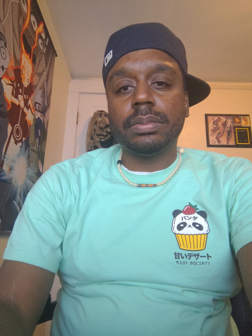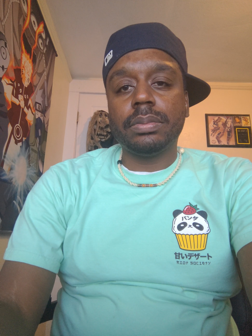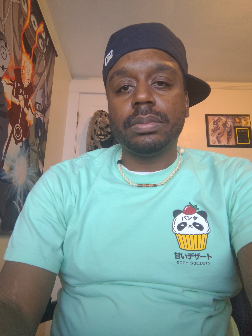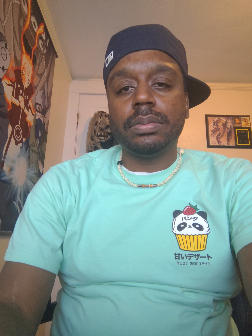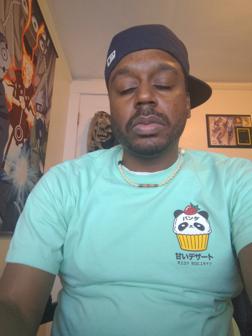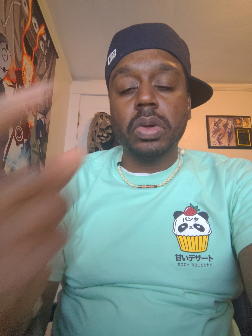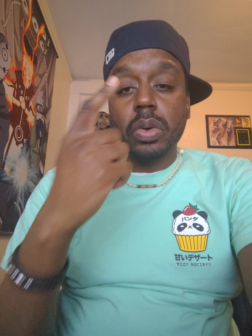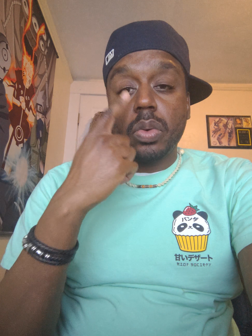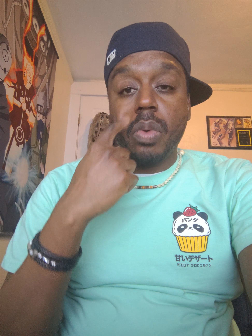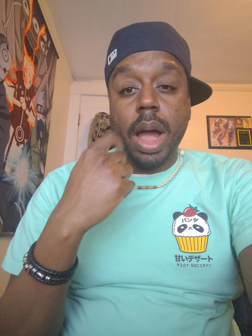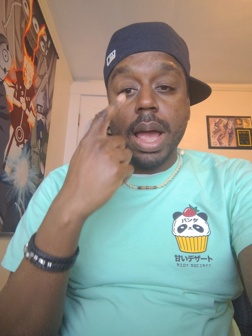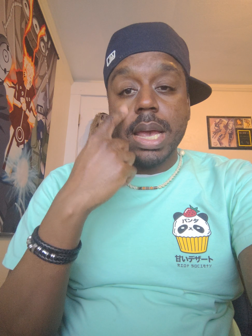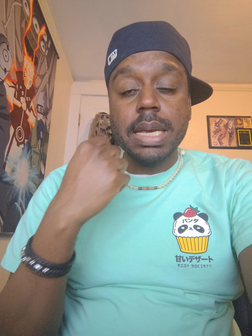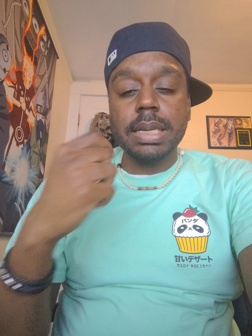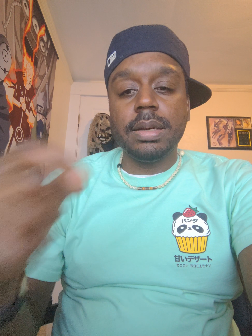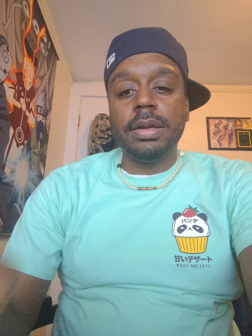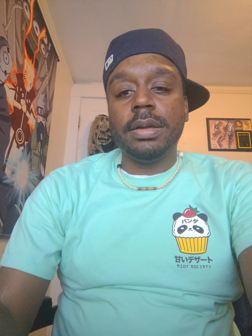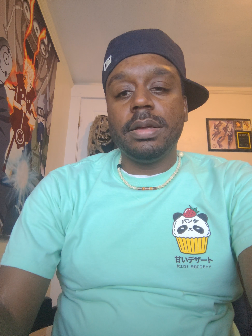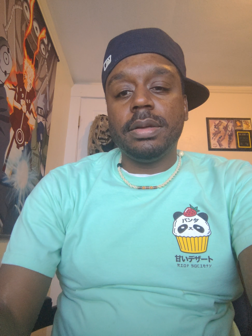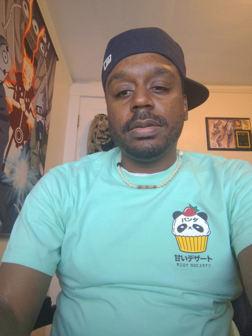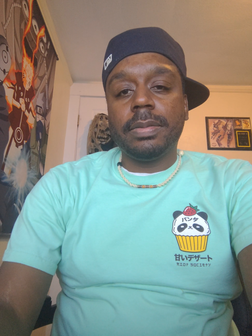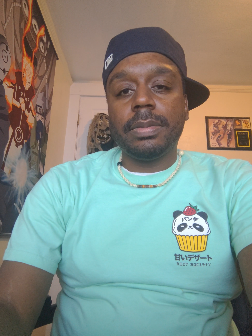cry